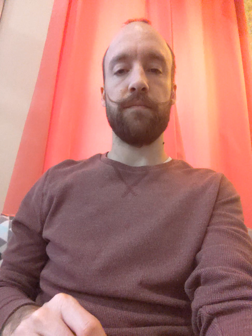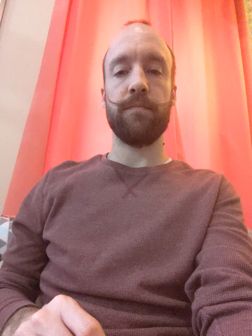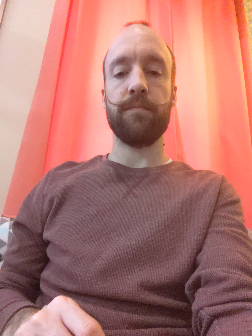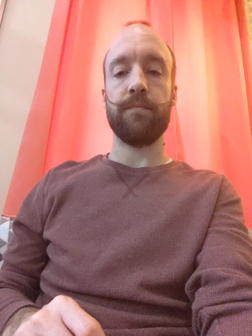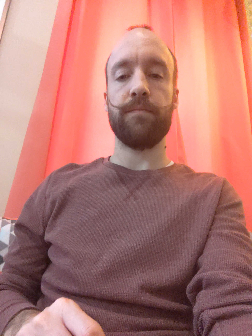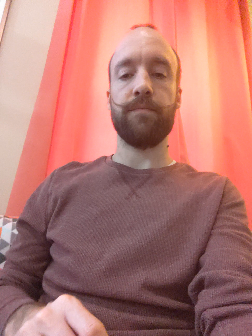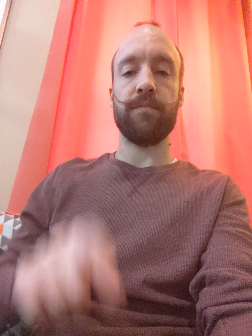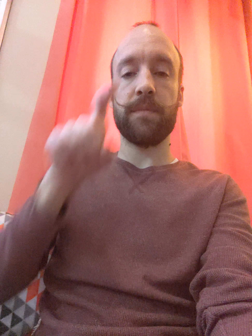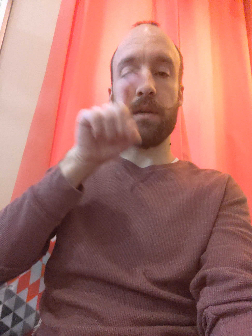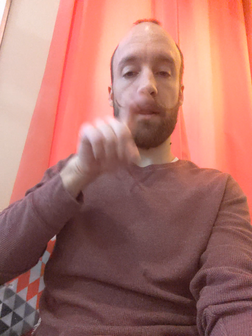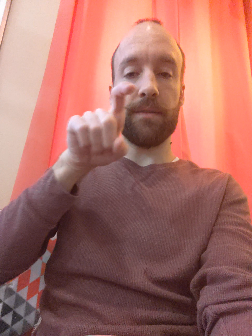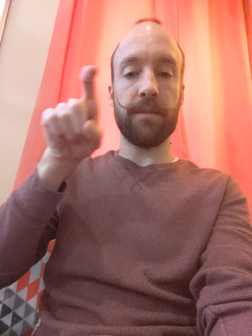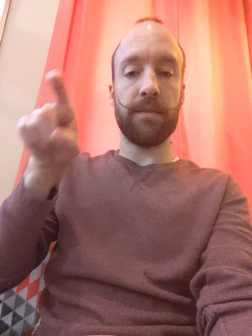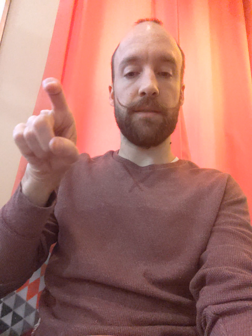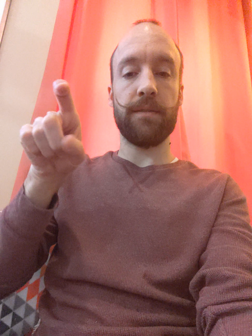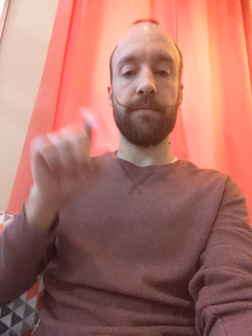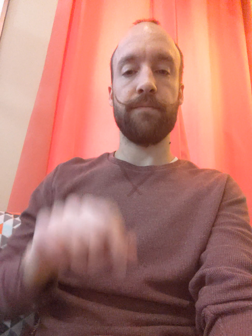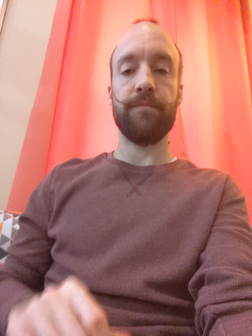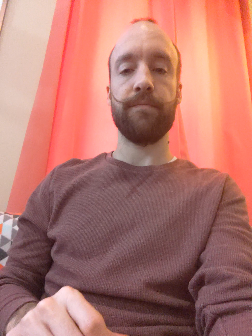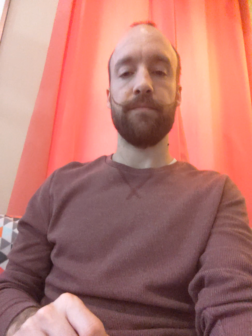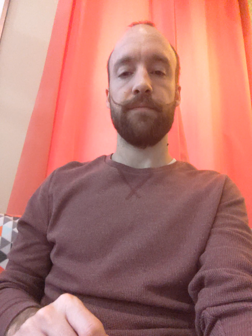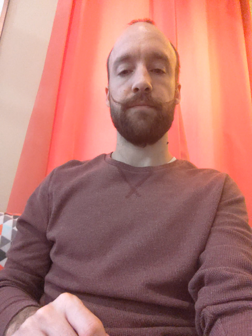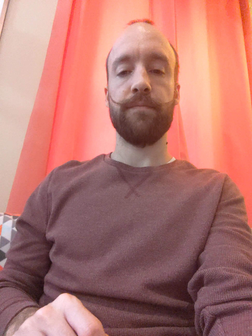closet